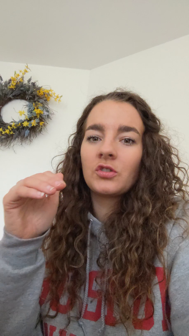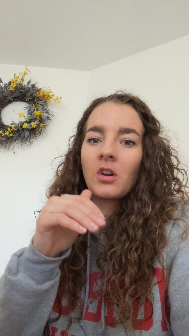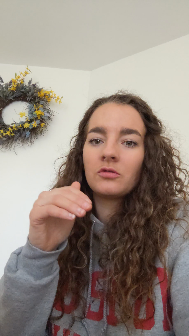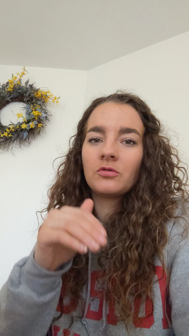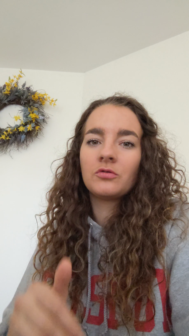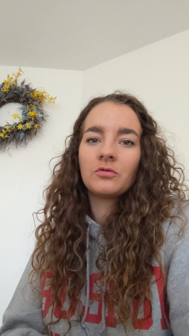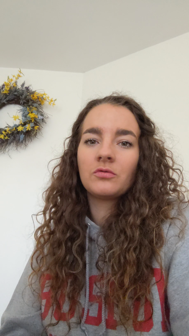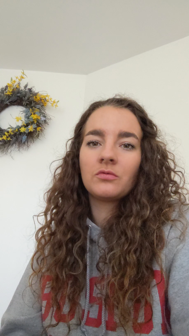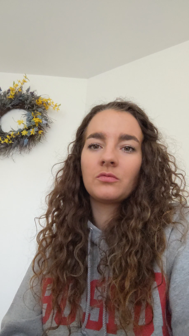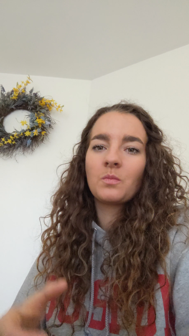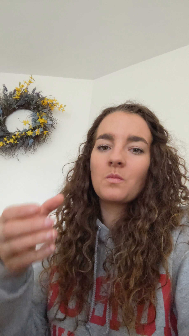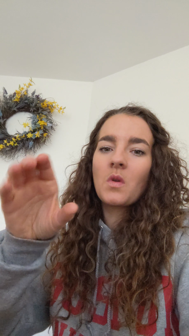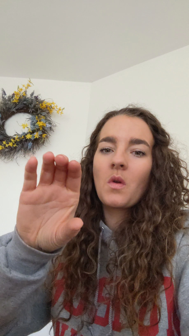pour